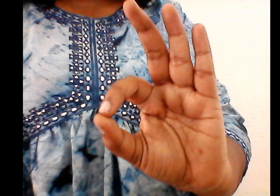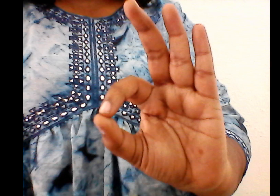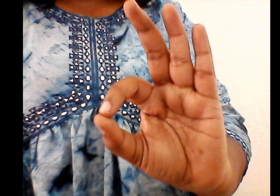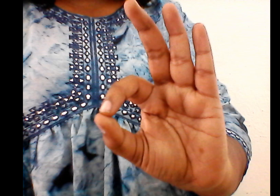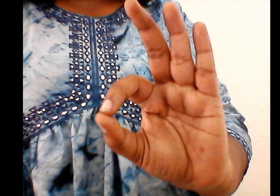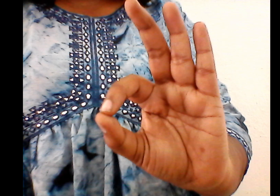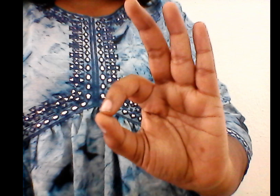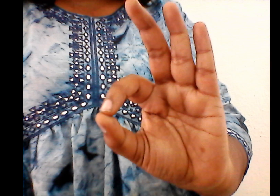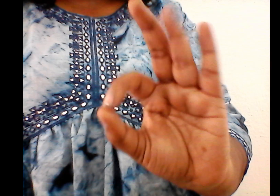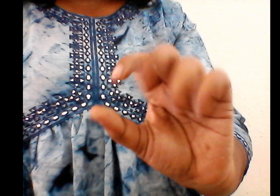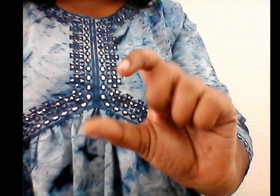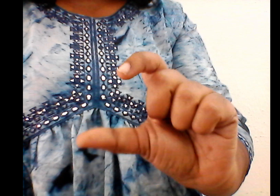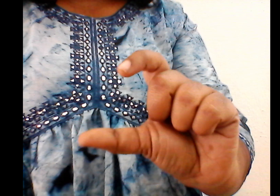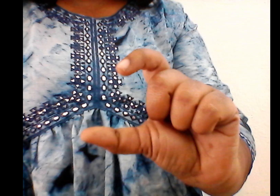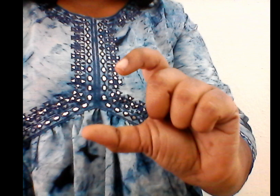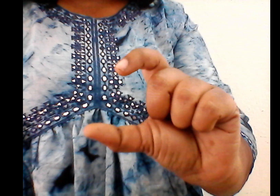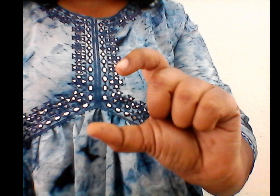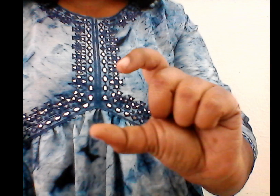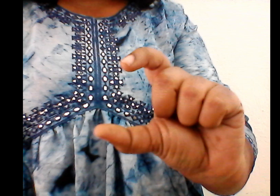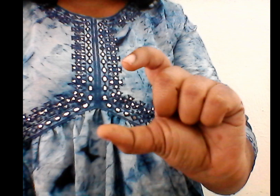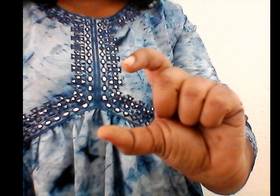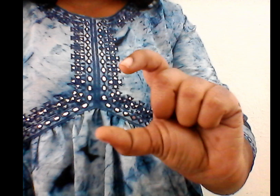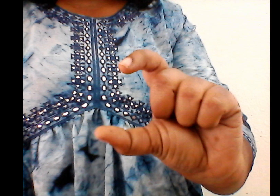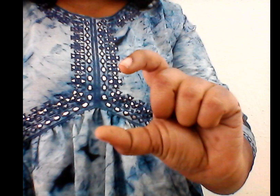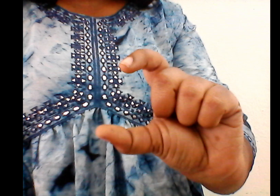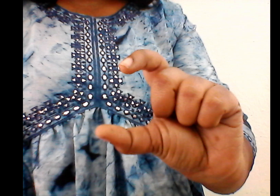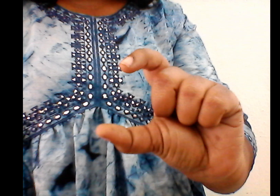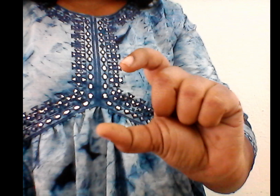ഓ